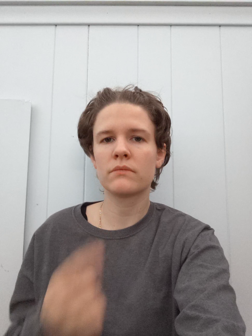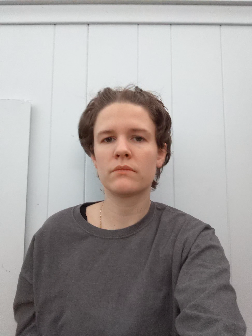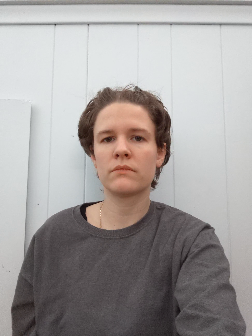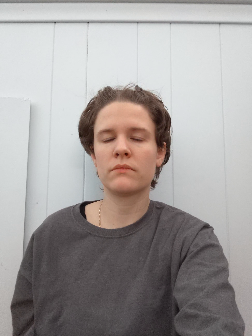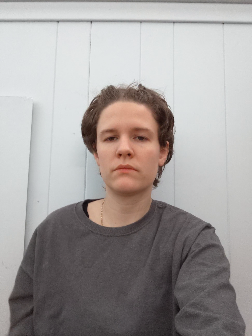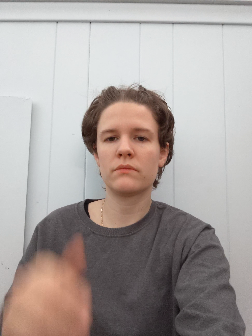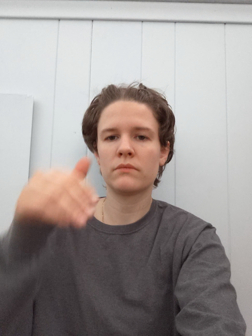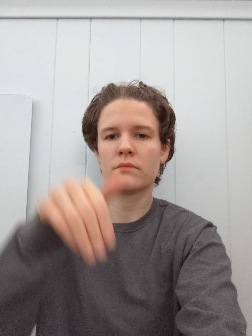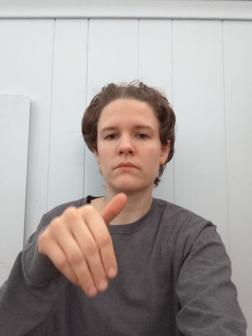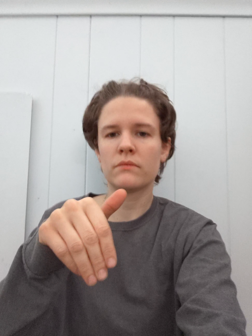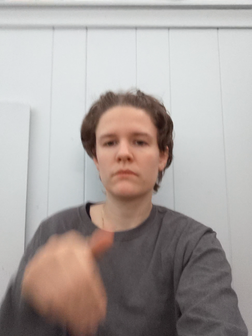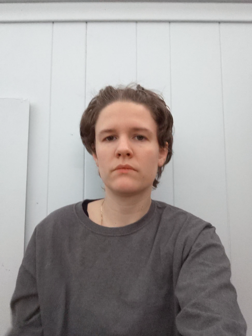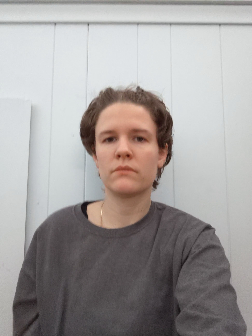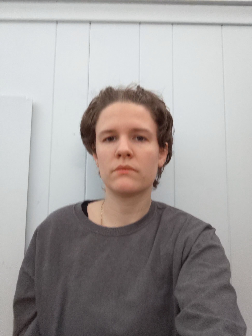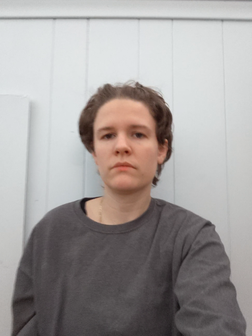night